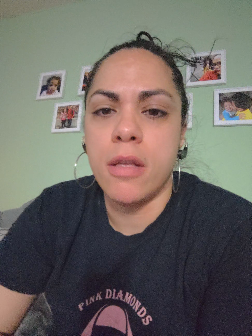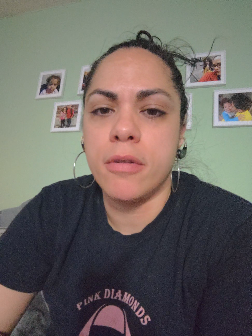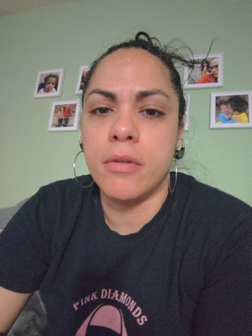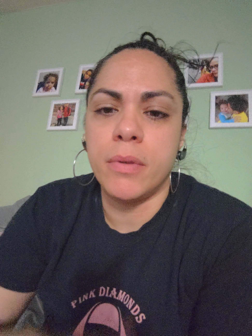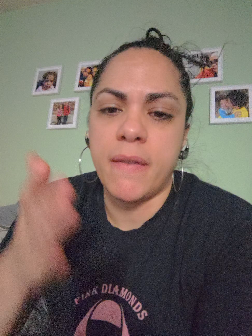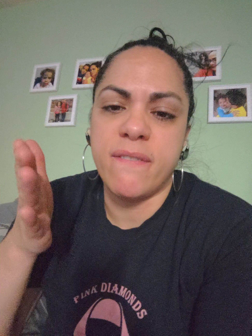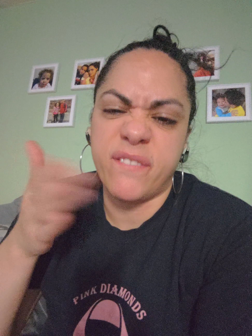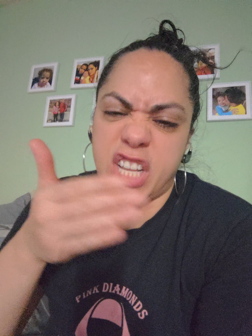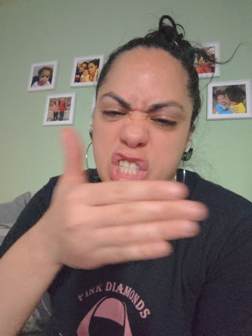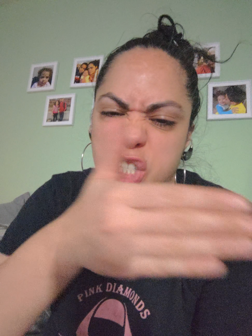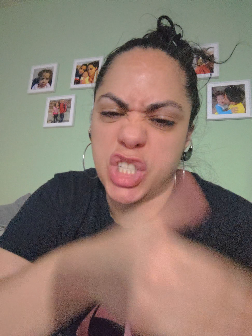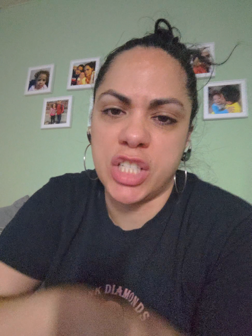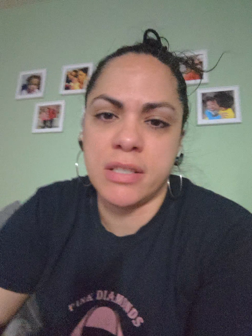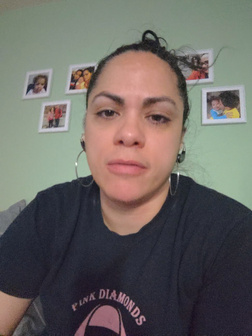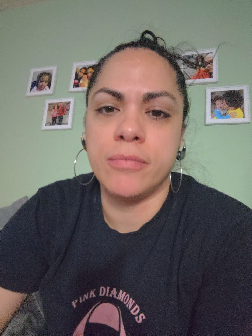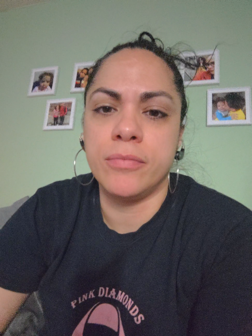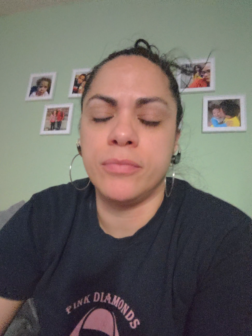fish